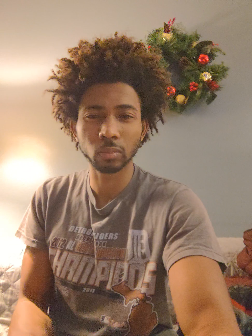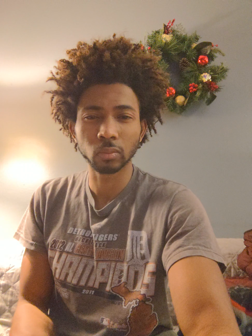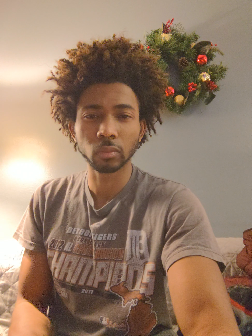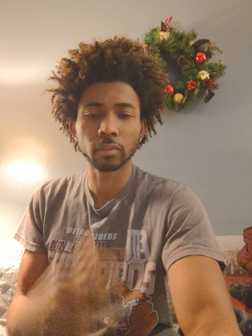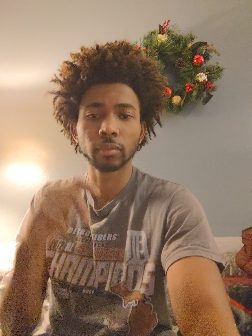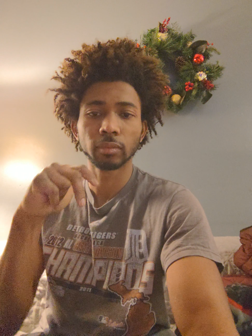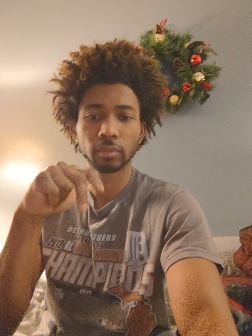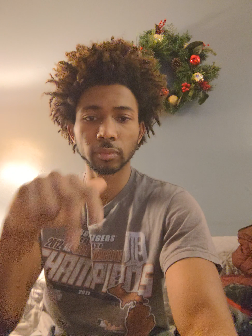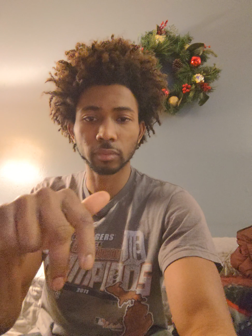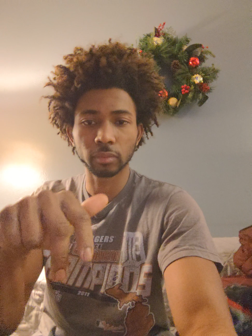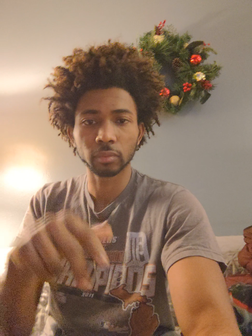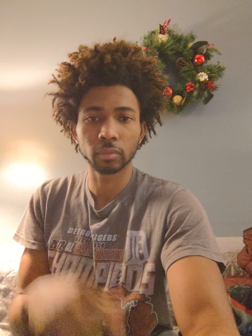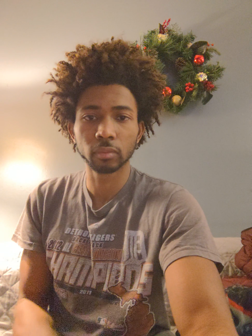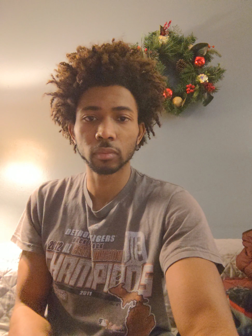ride